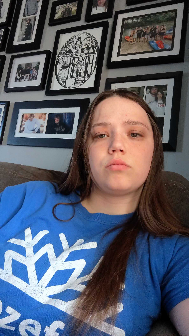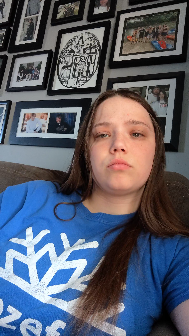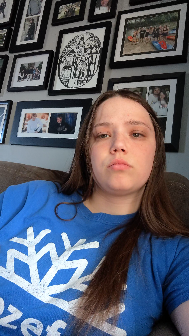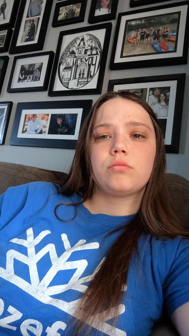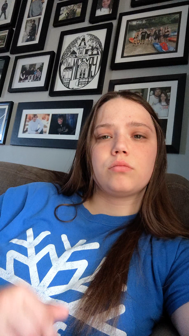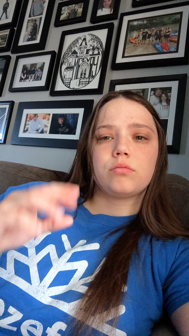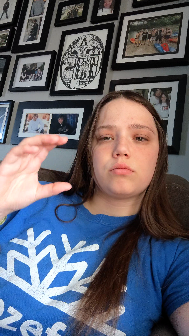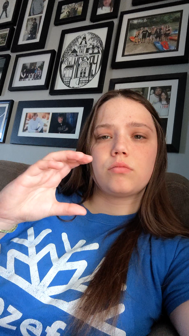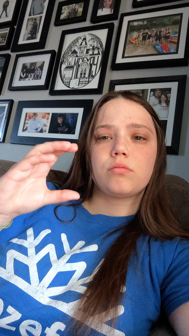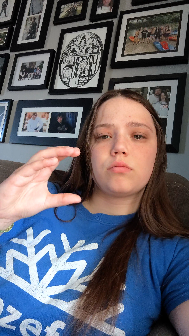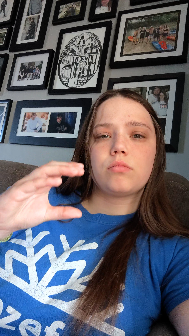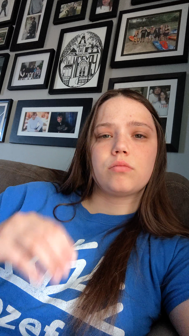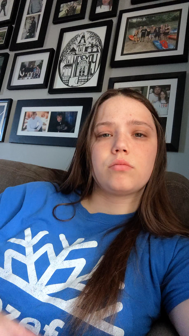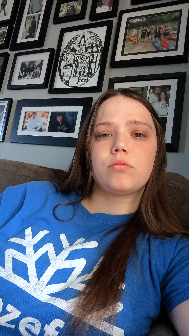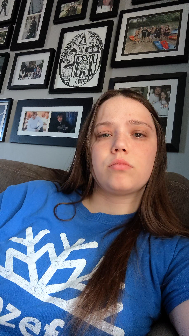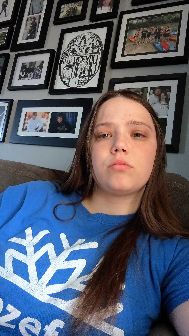ball